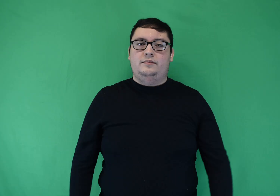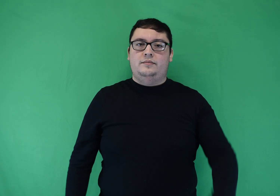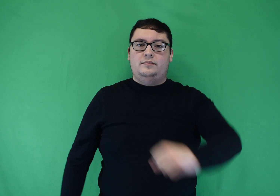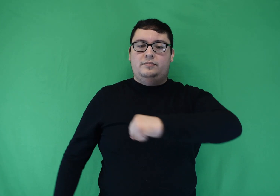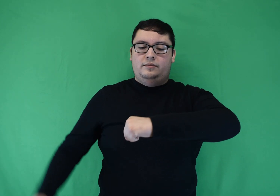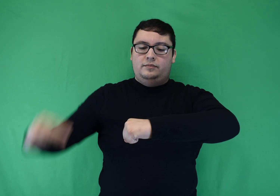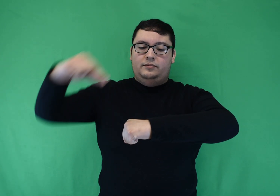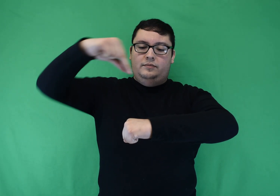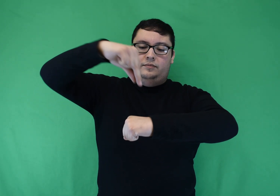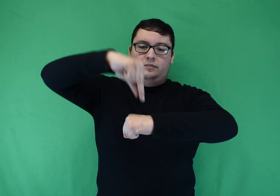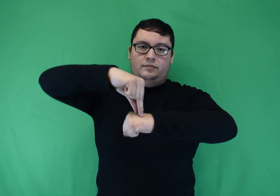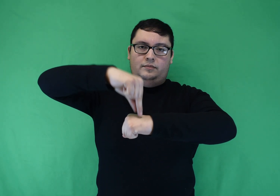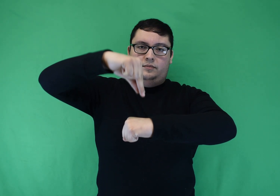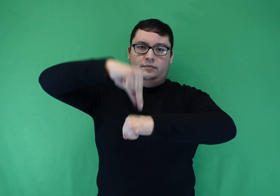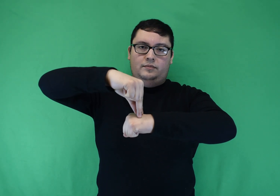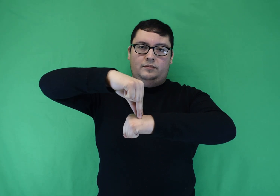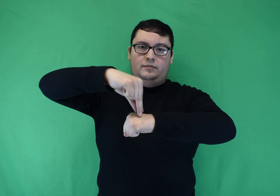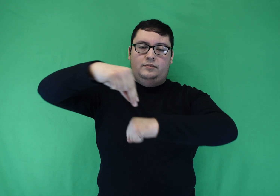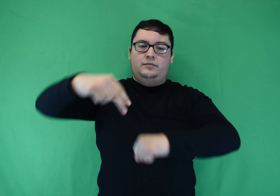doctor